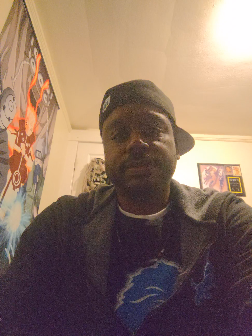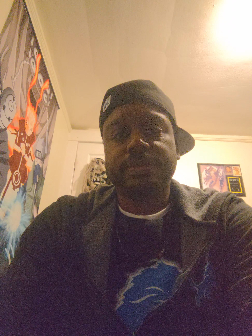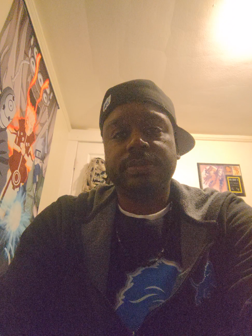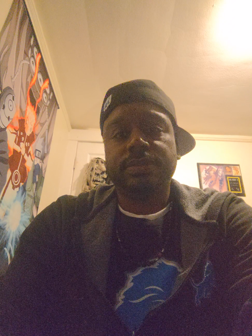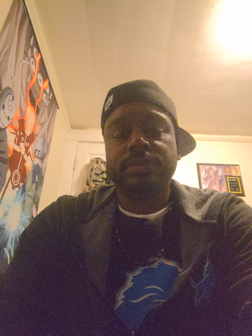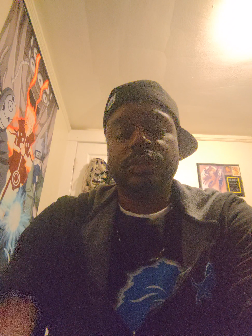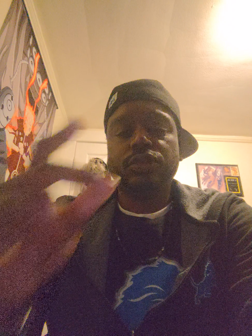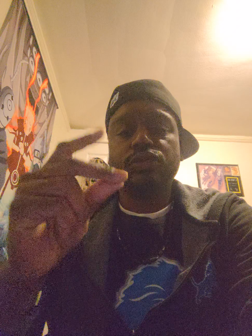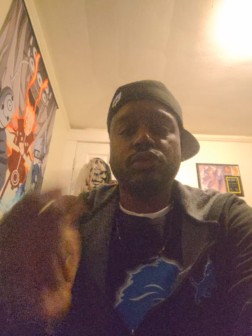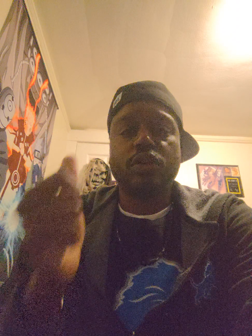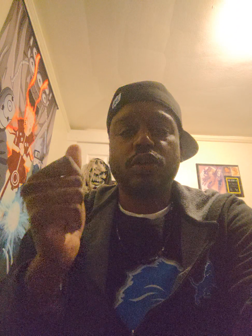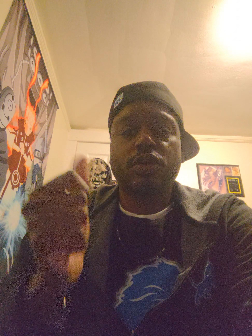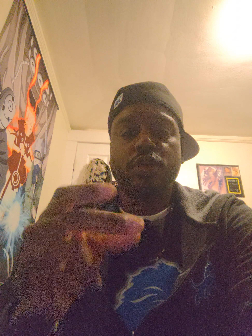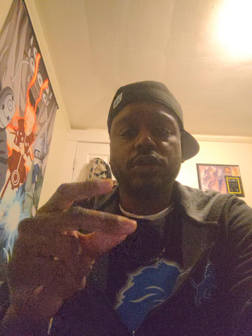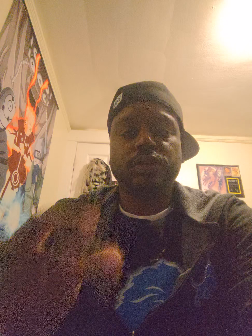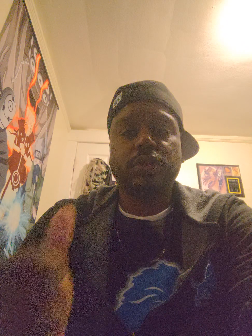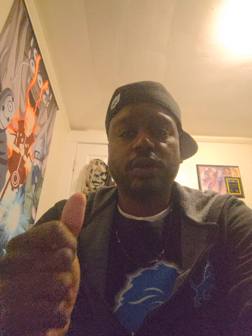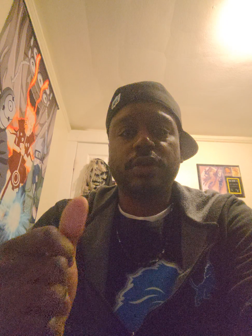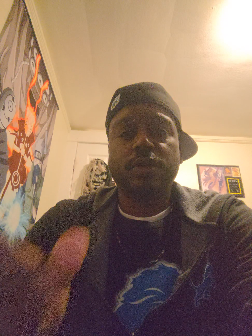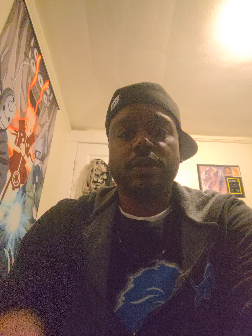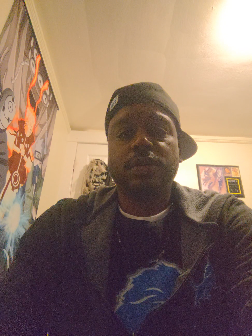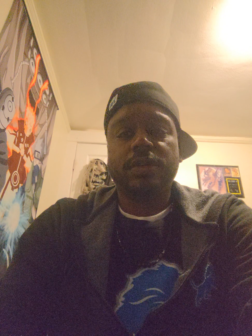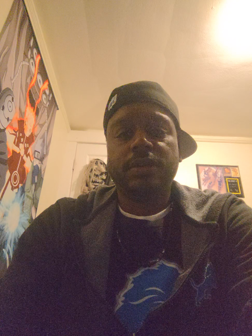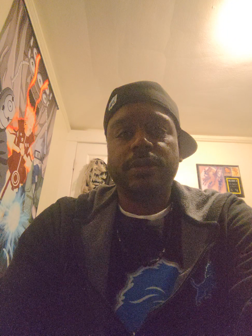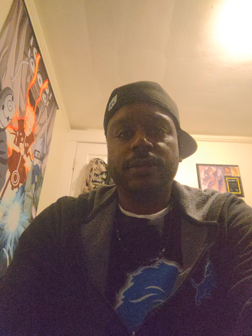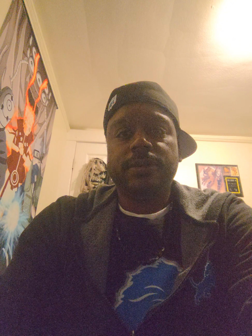dog